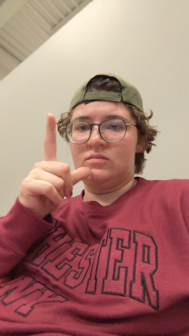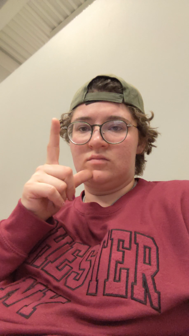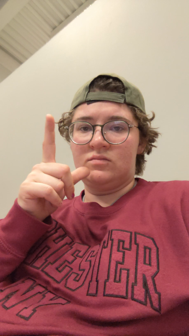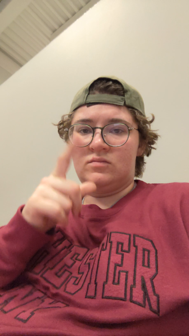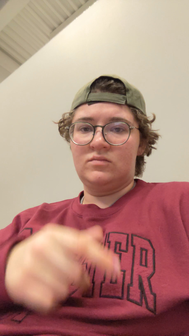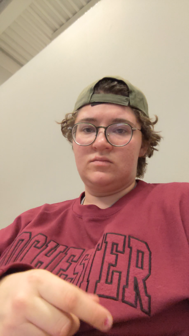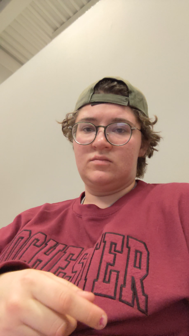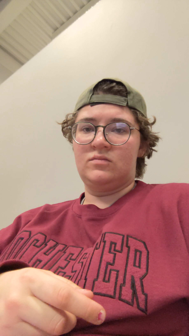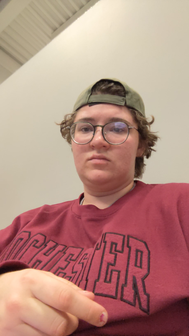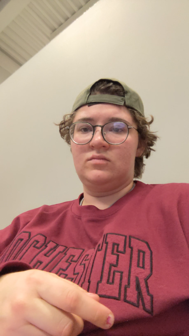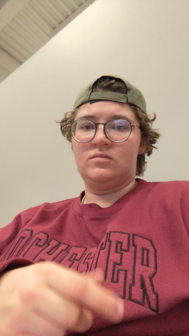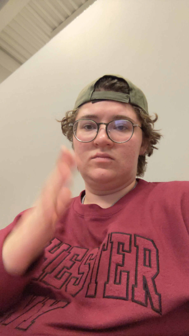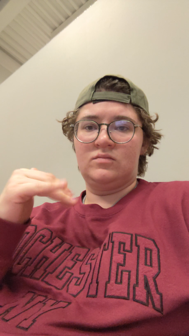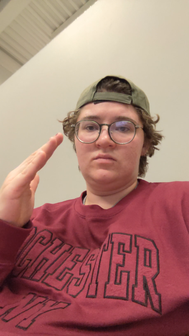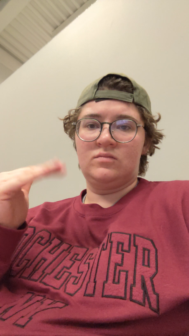downtown